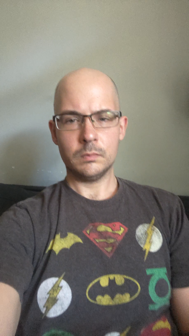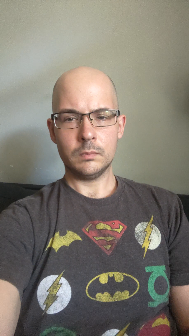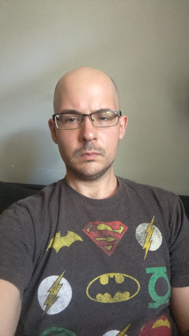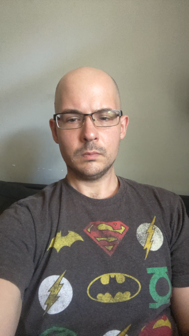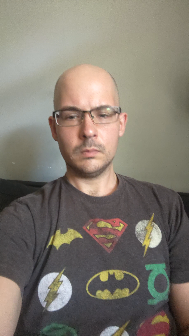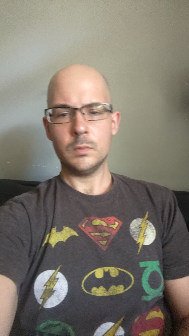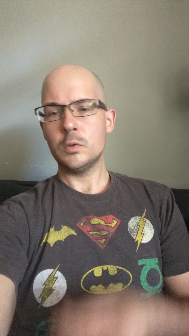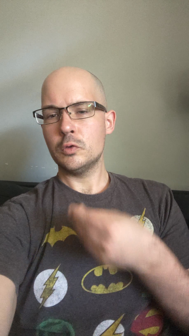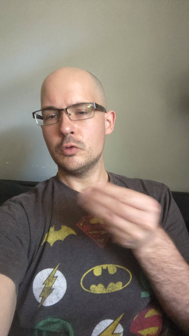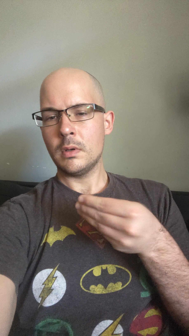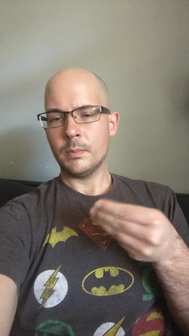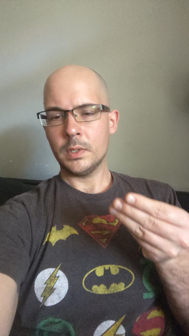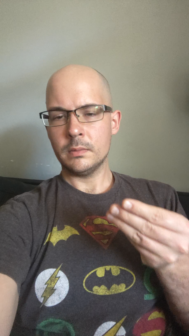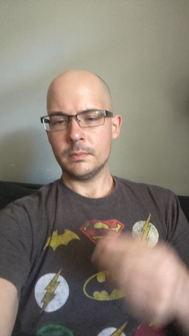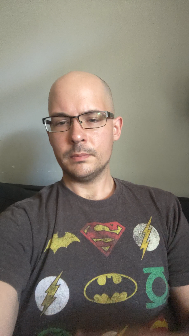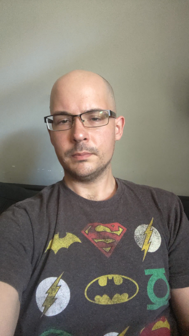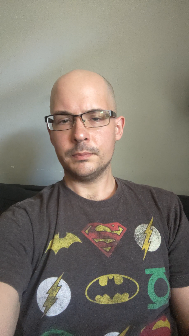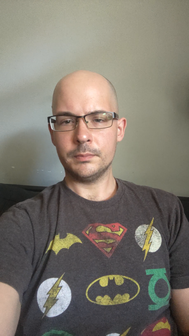shopping